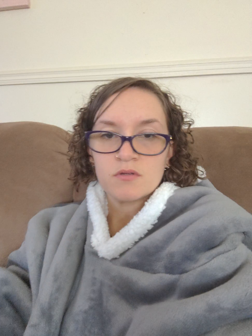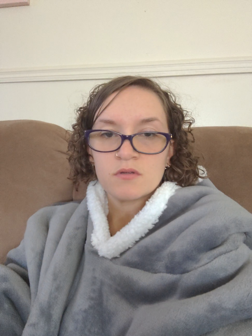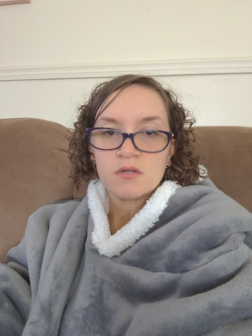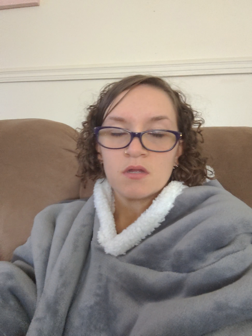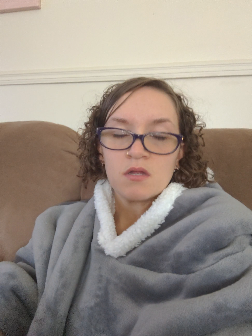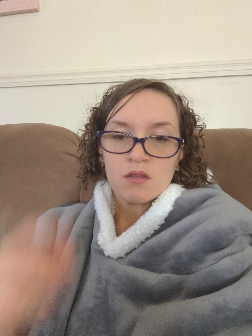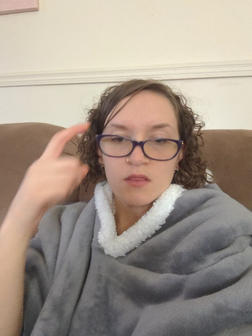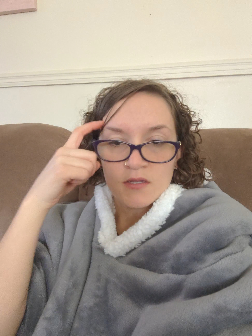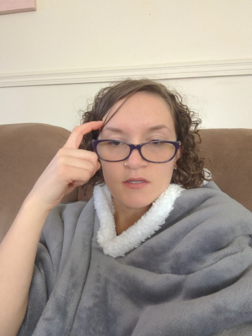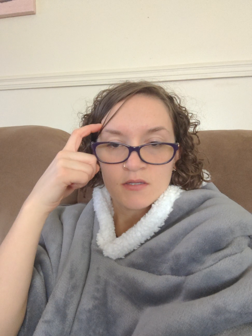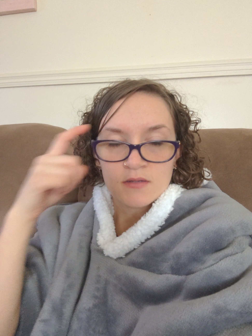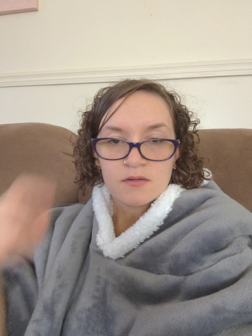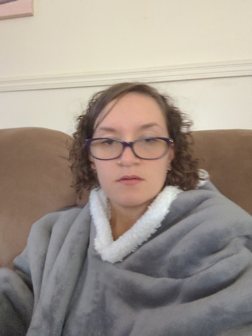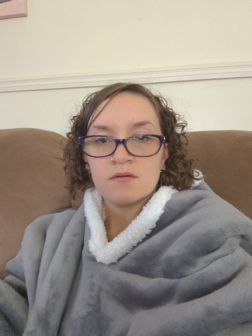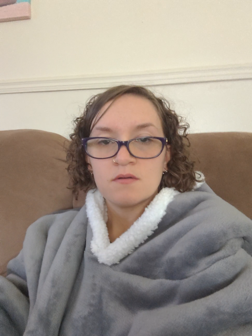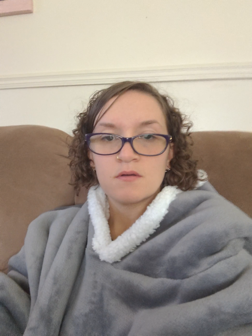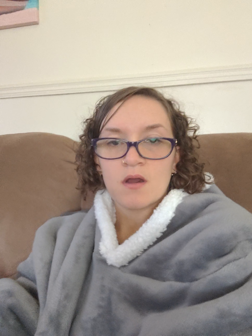think